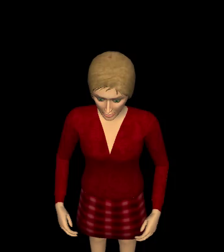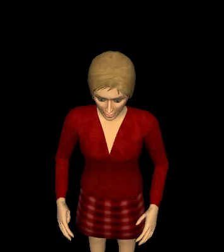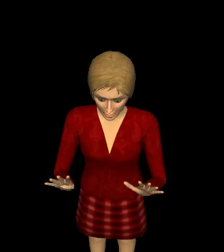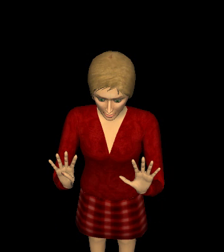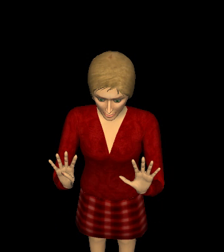9